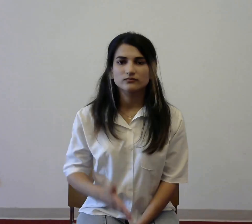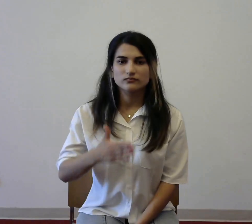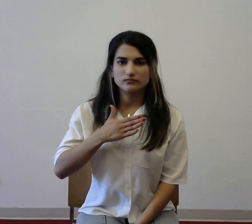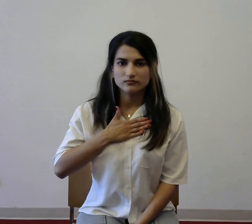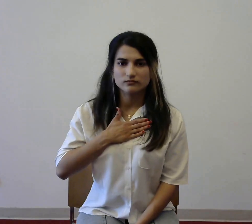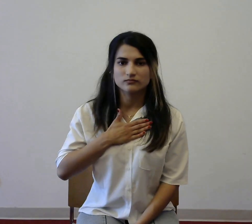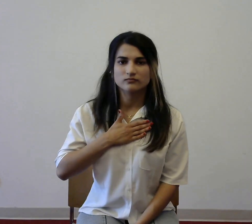mən